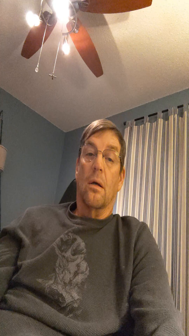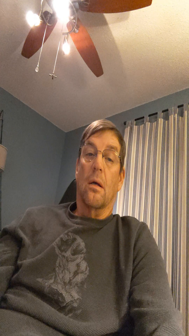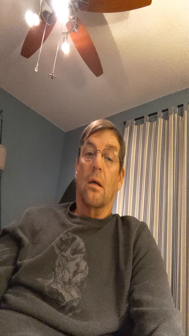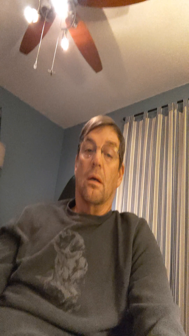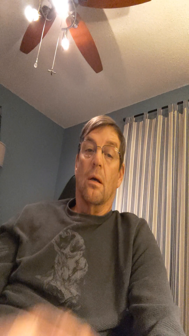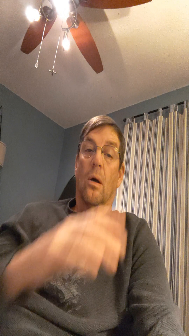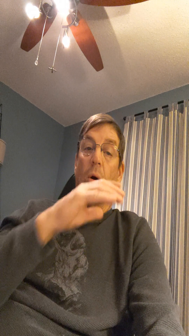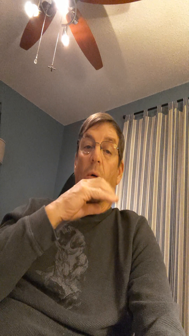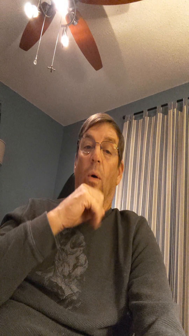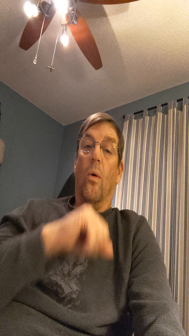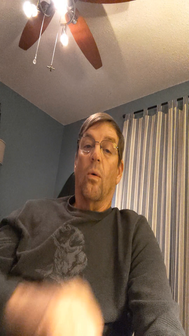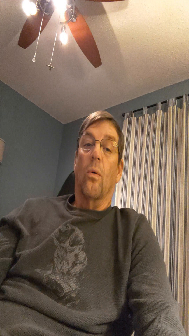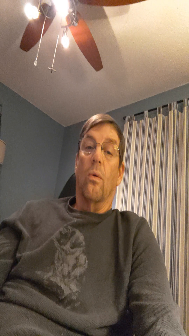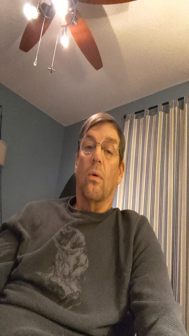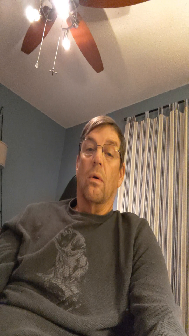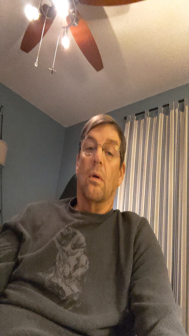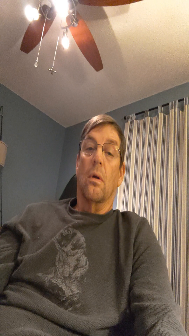old